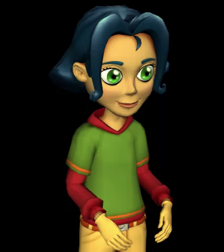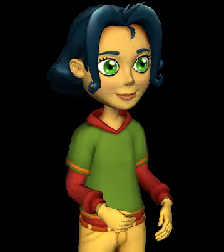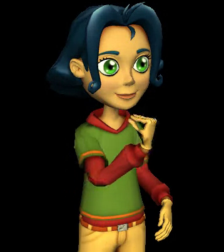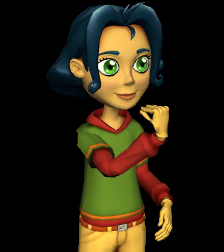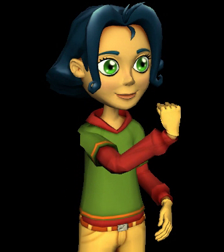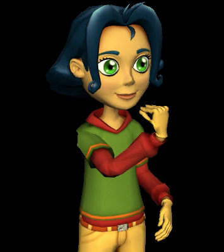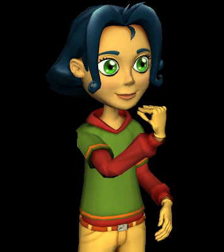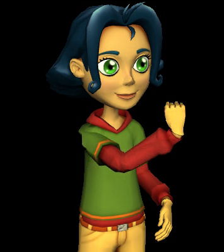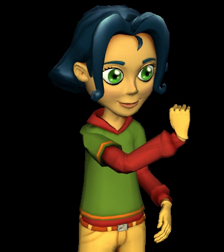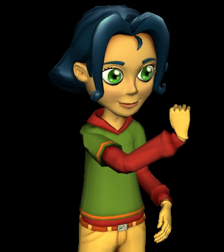شتاء